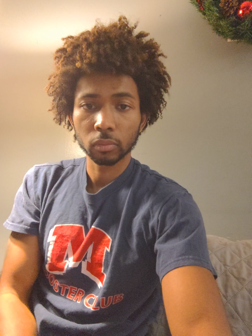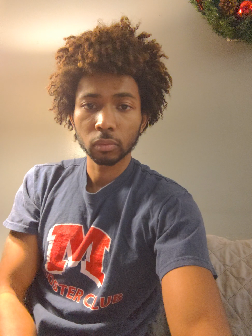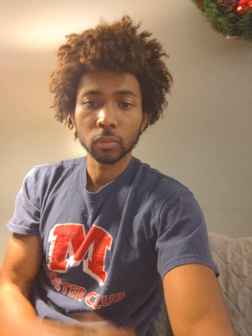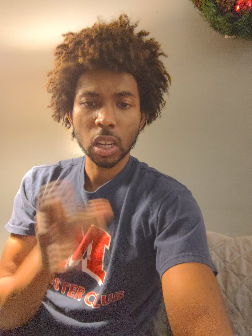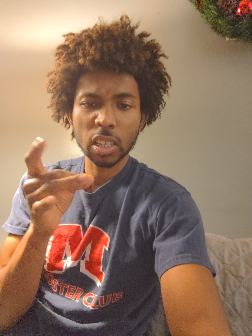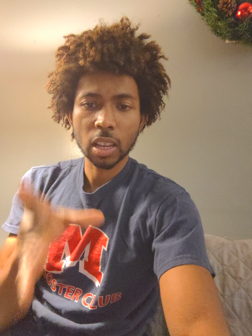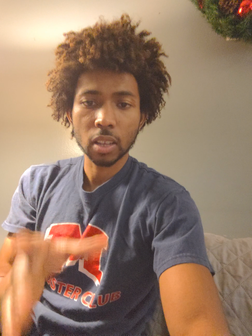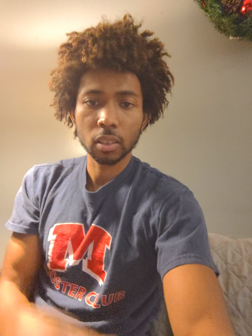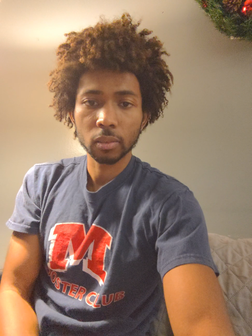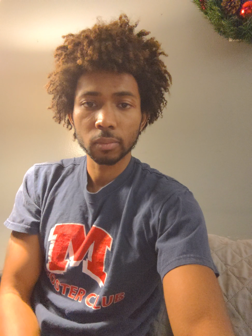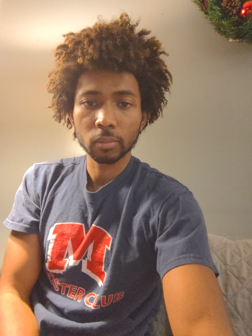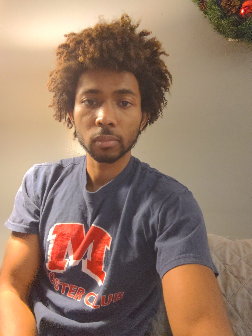hate